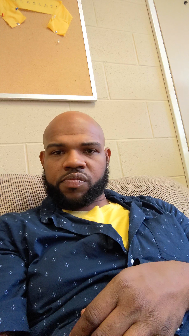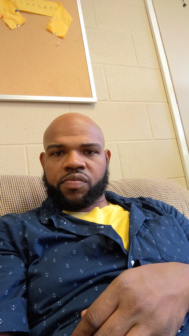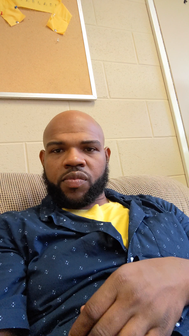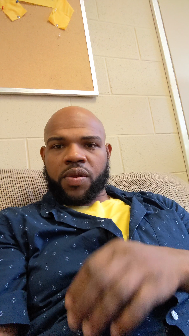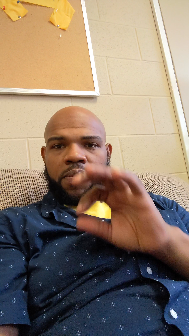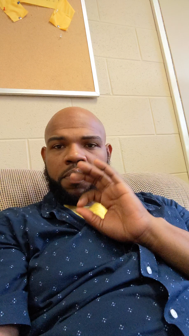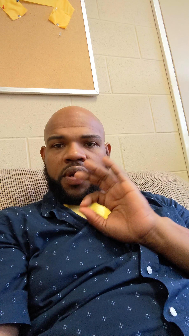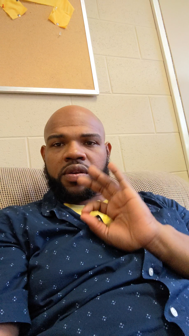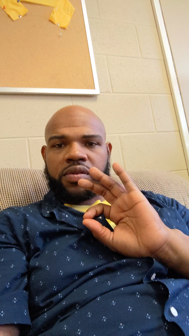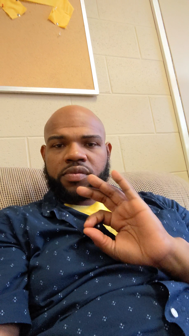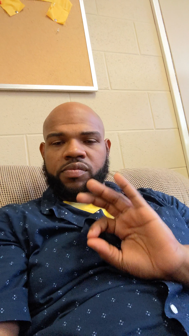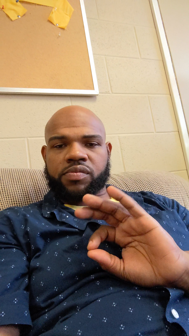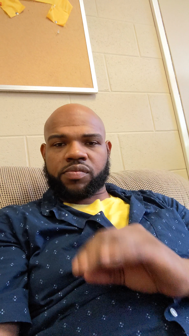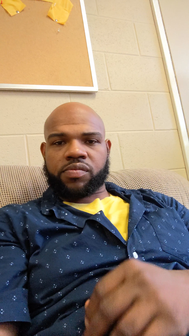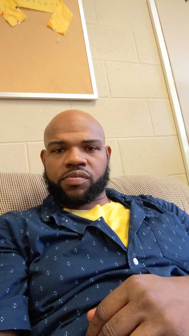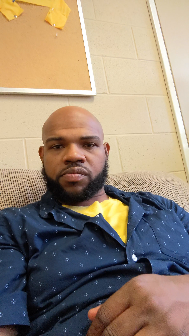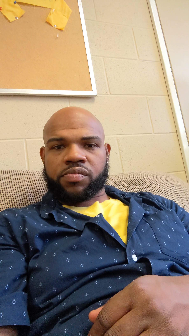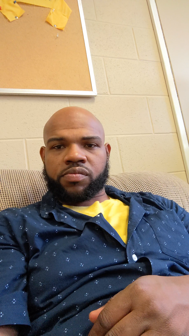button